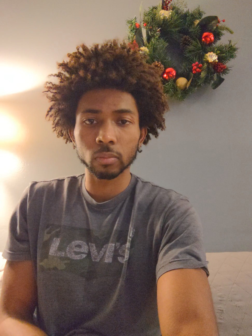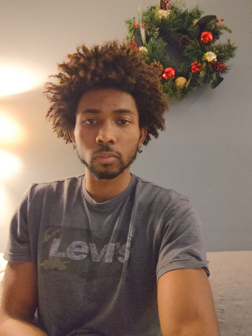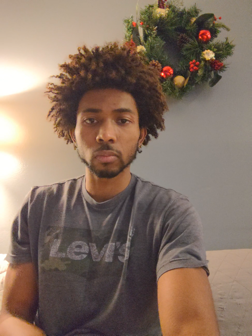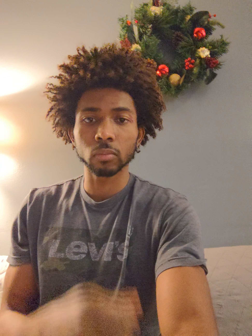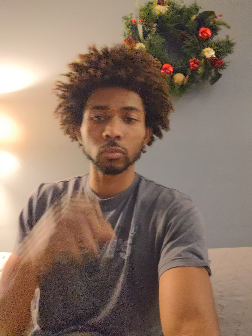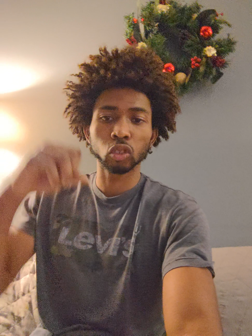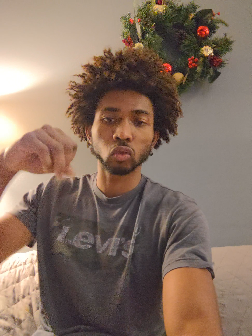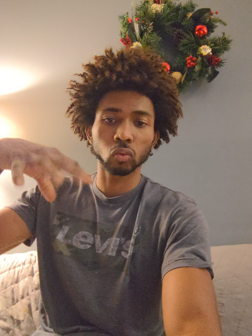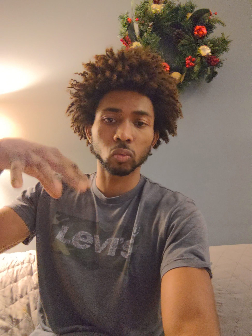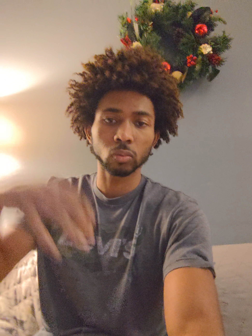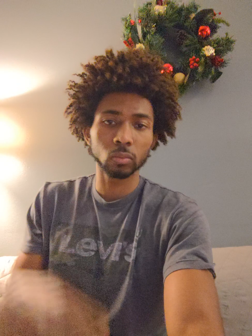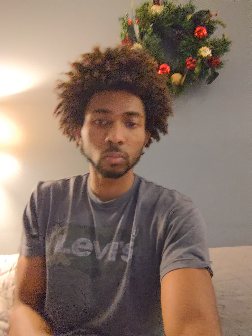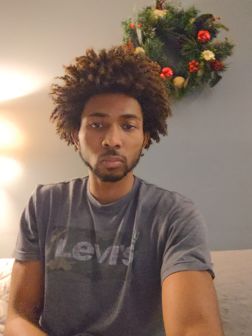drop